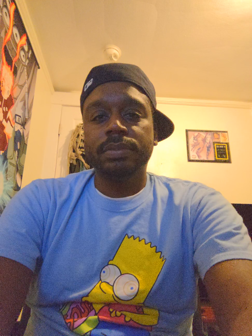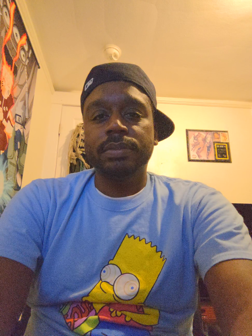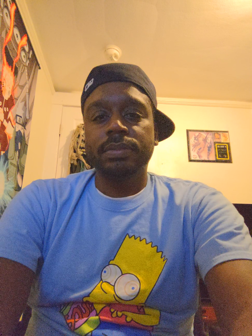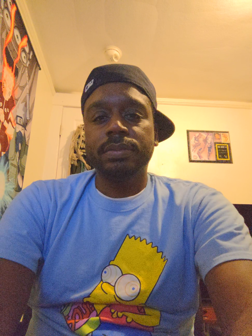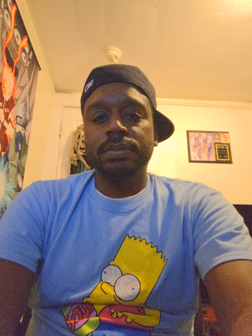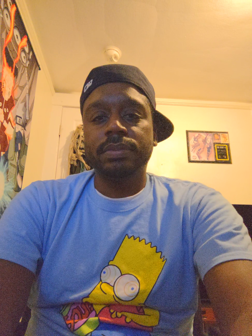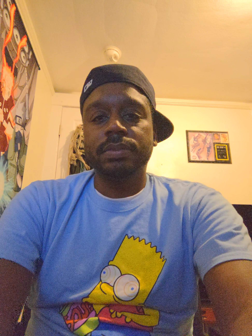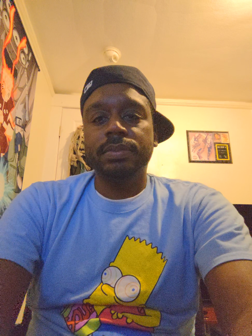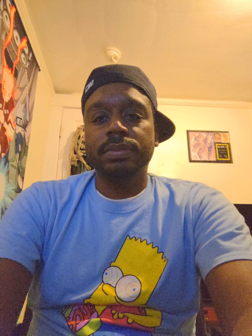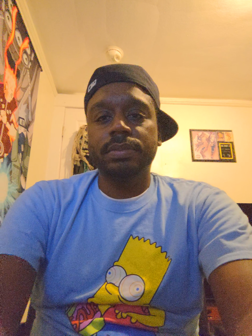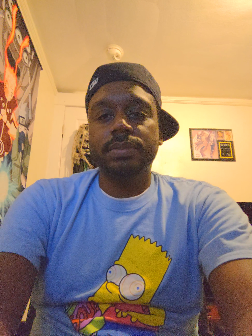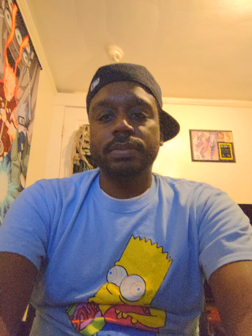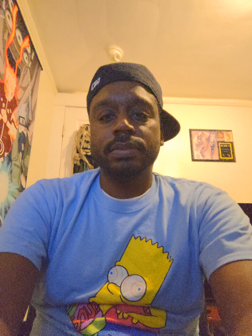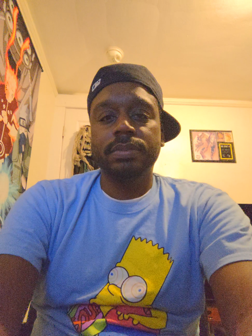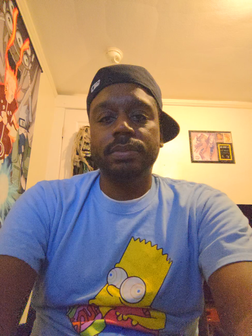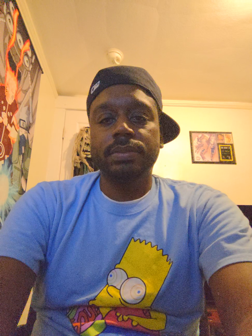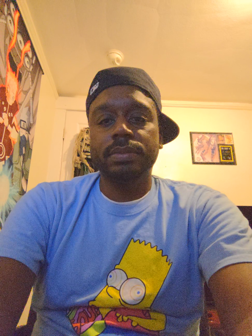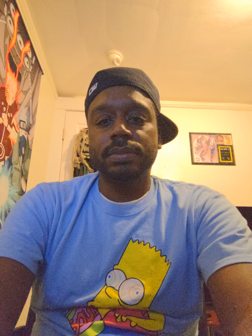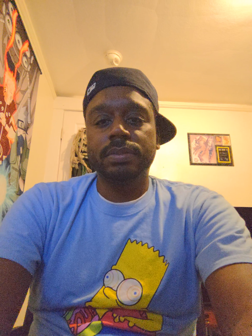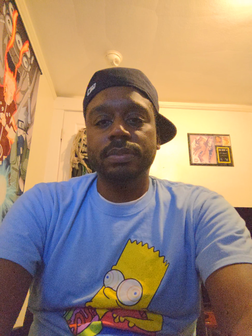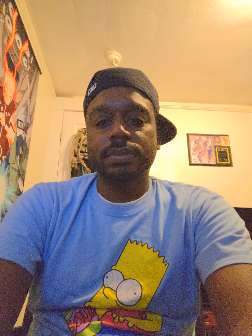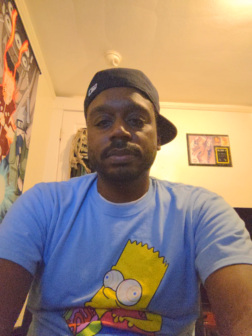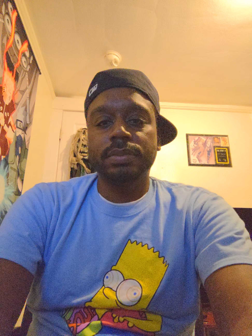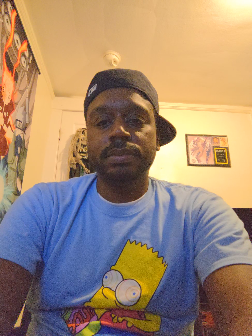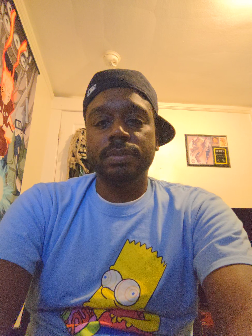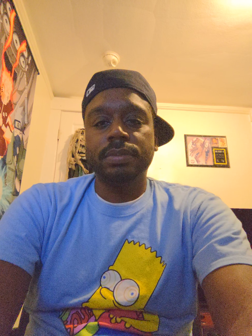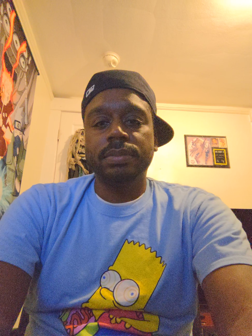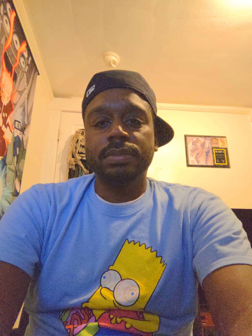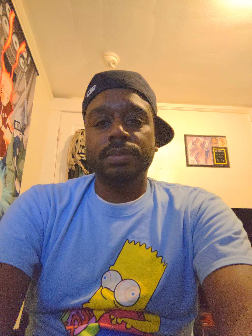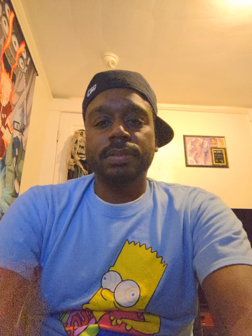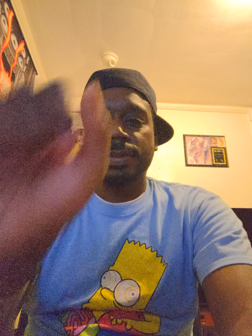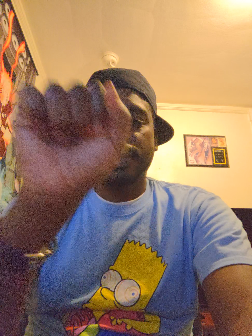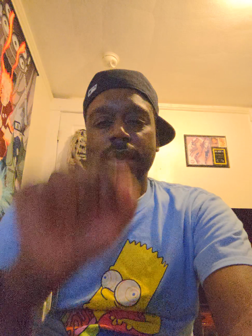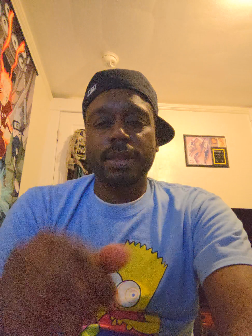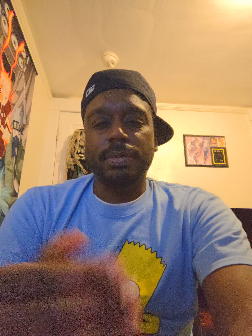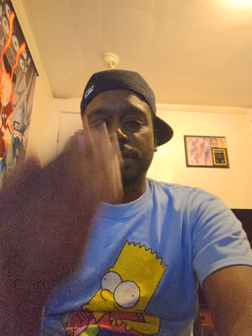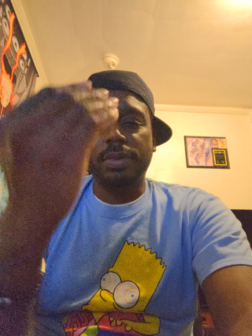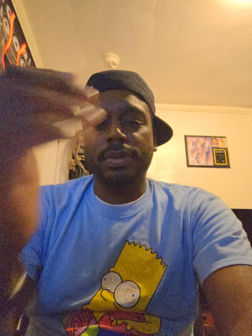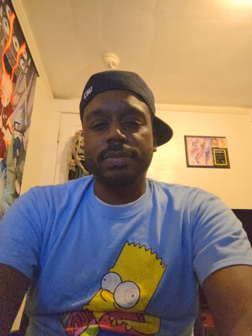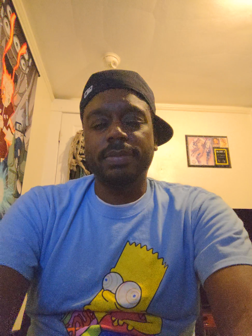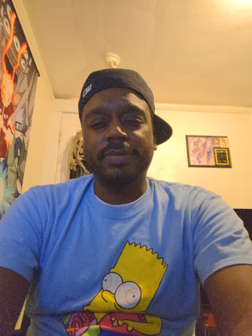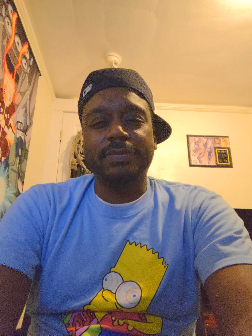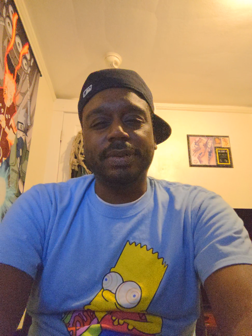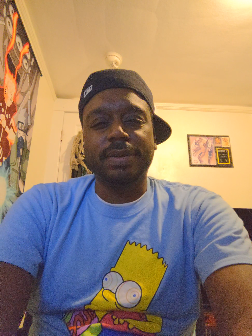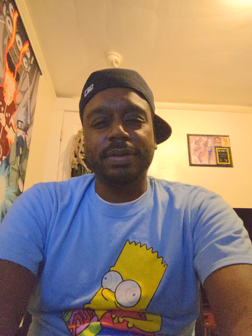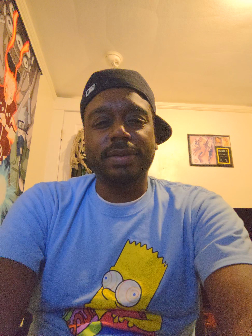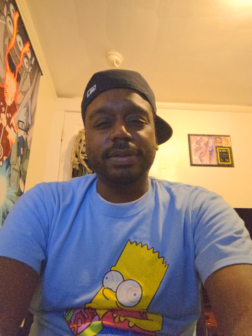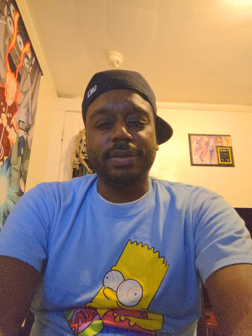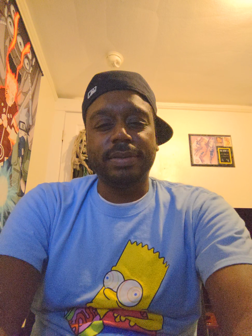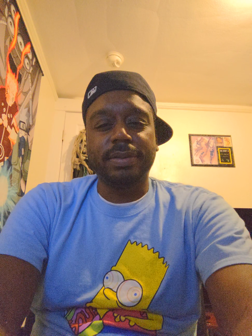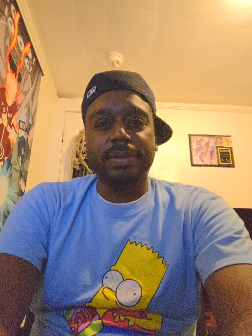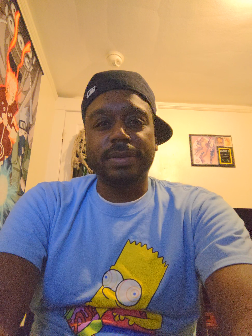mitten